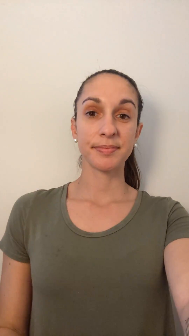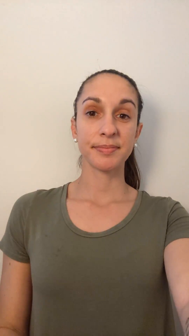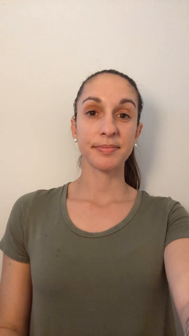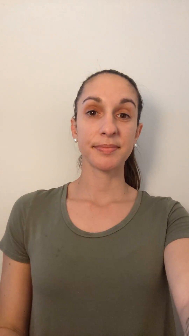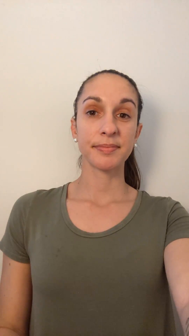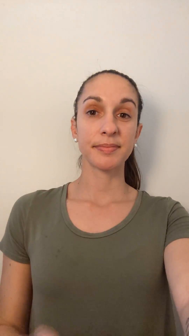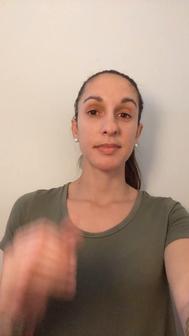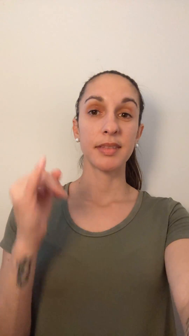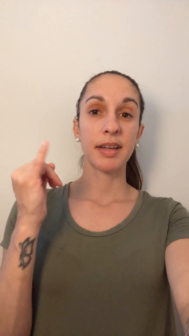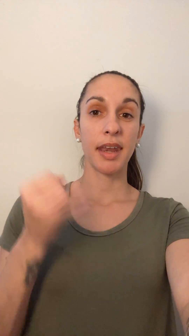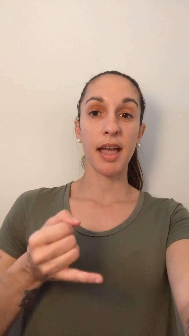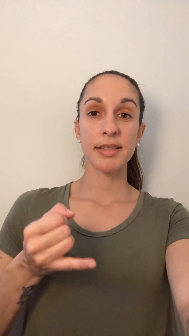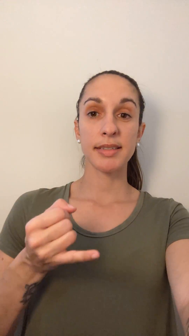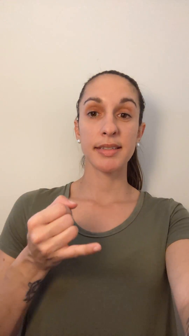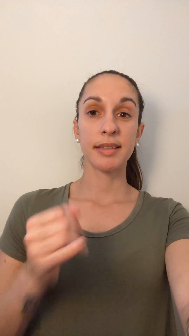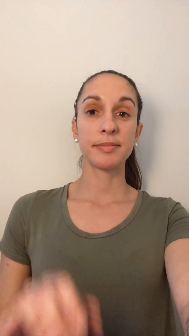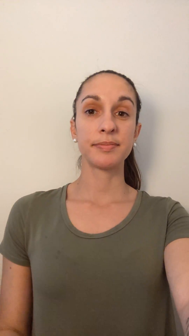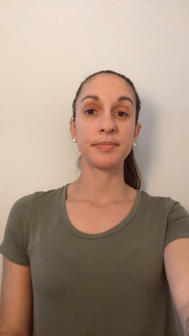last